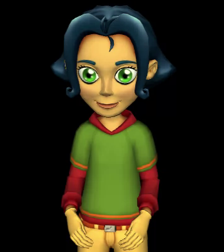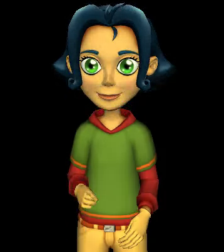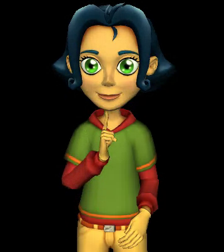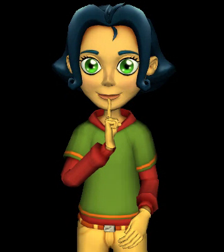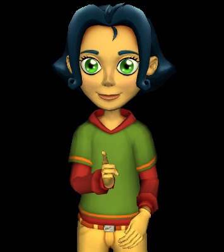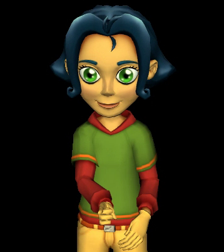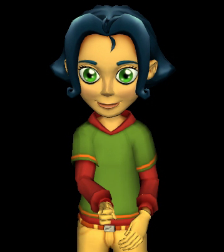طلب